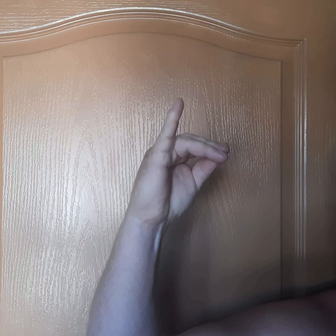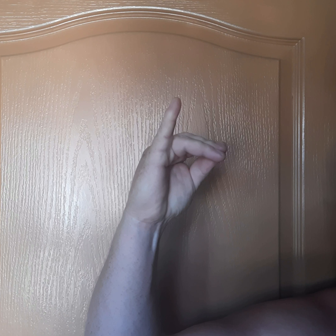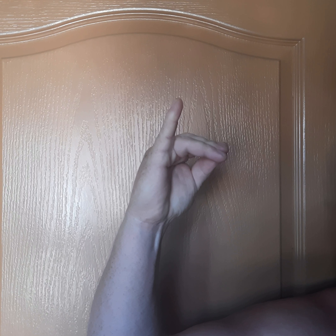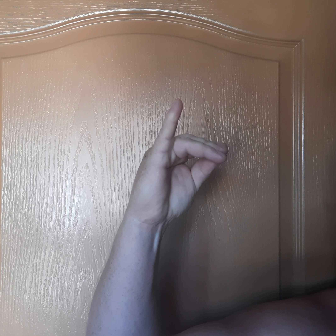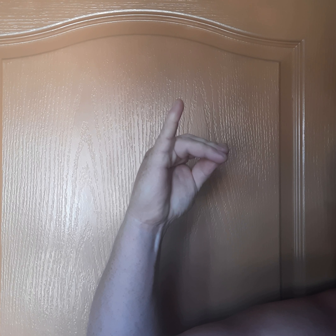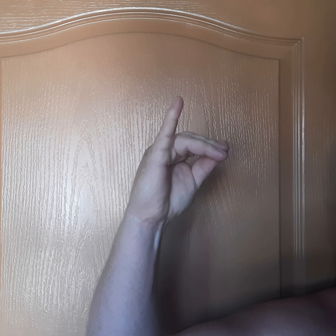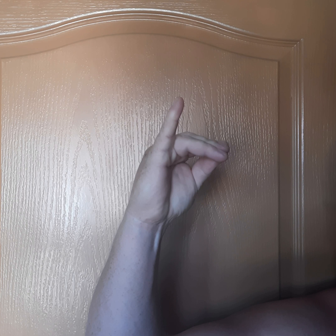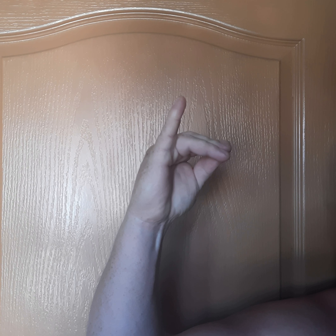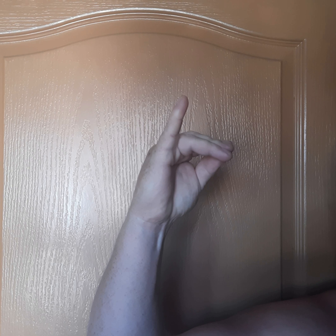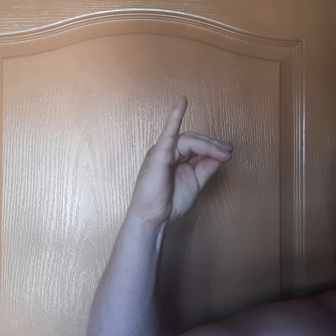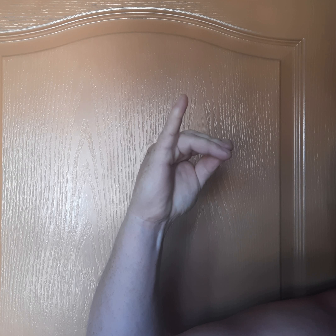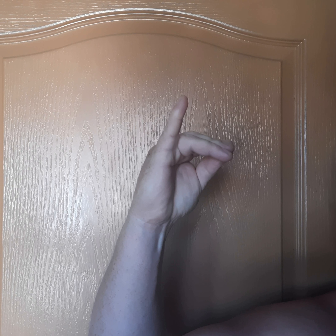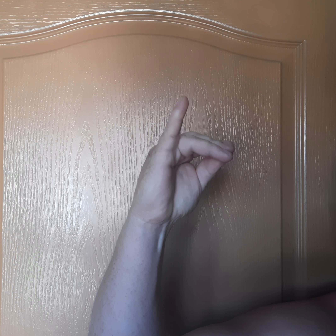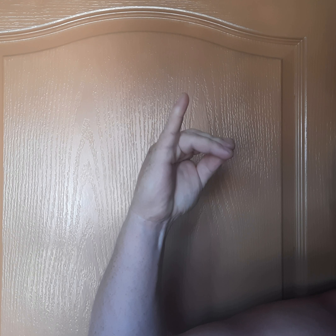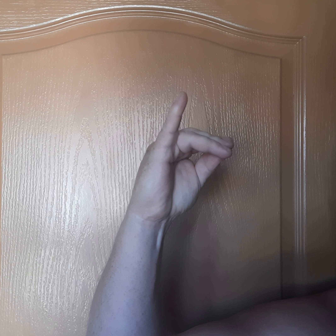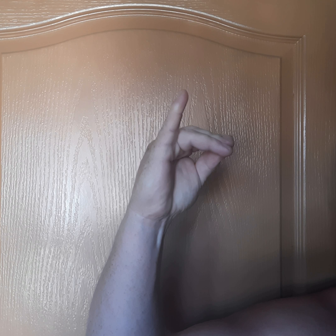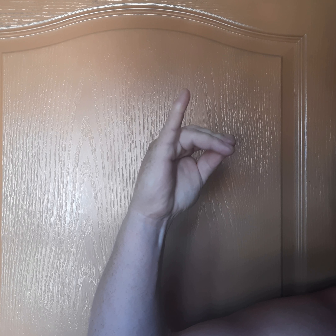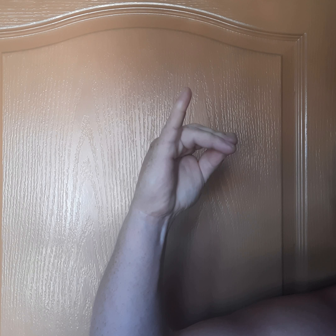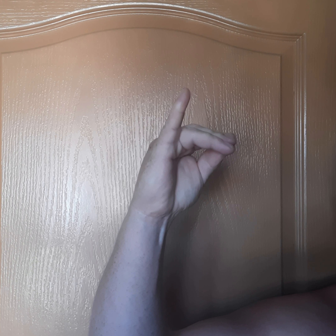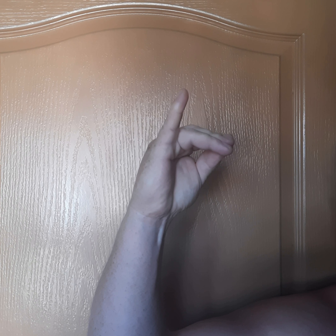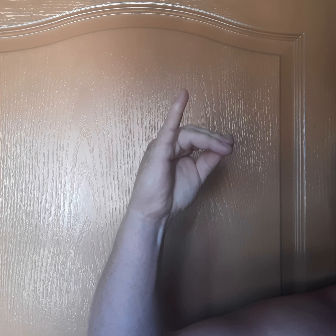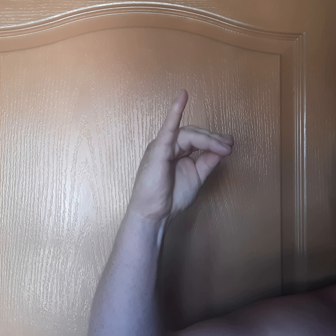Ю